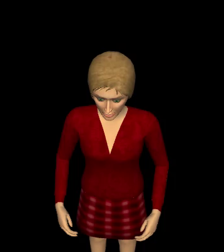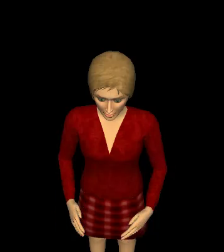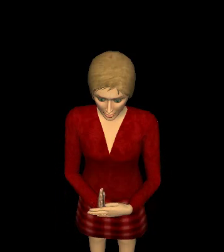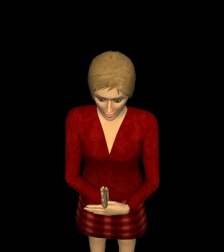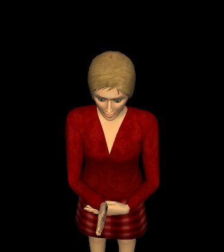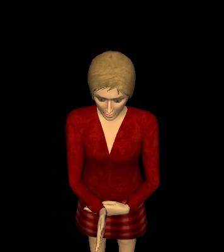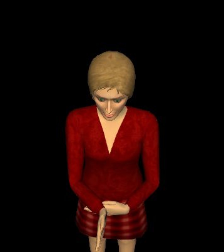مدخل